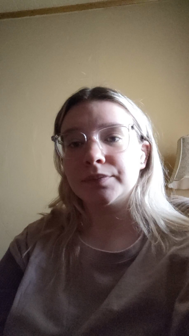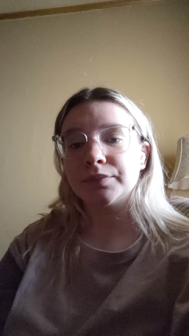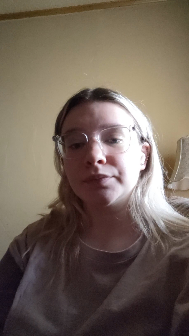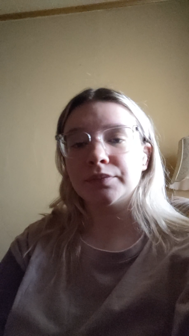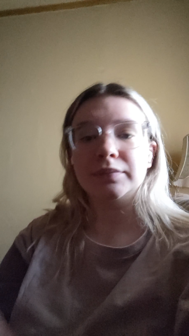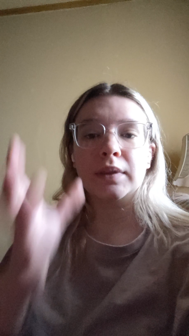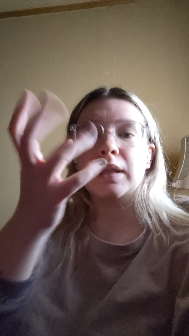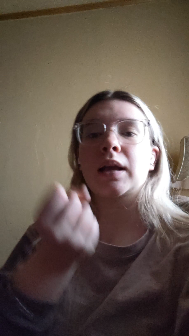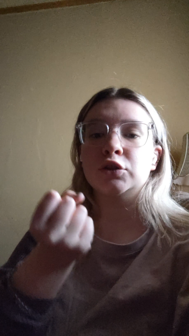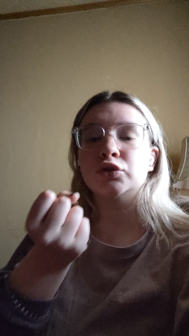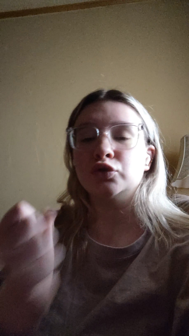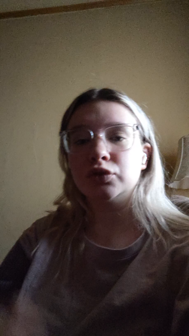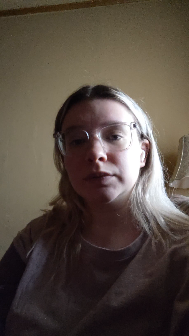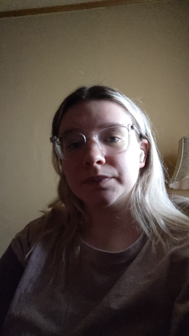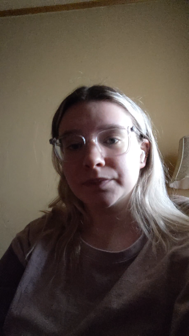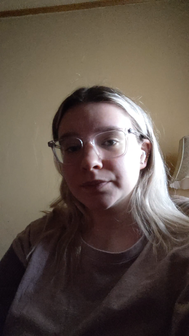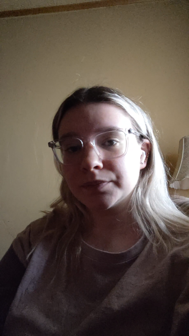catch